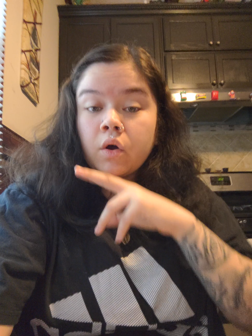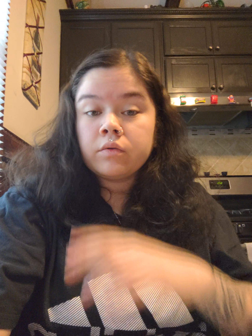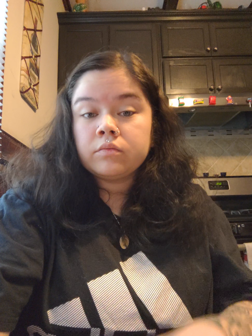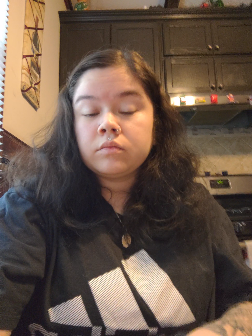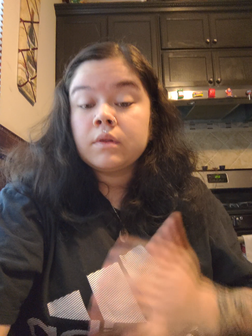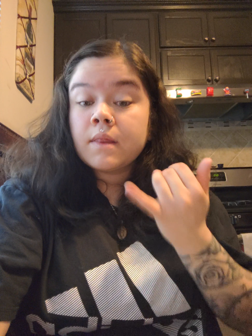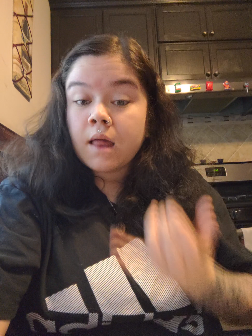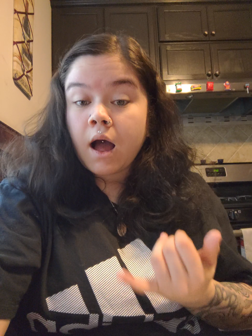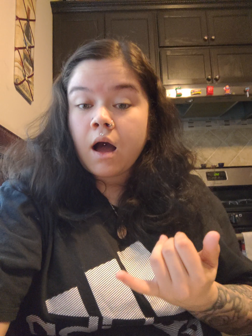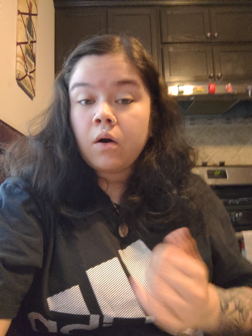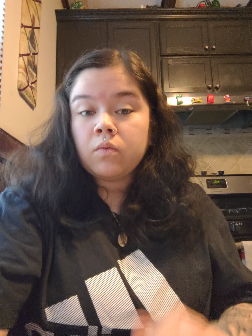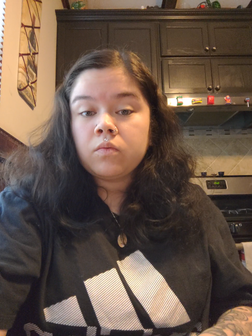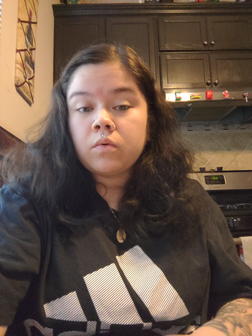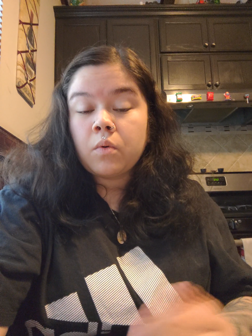now